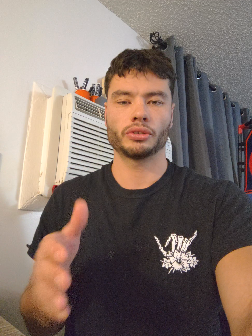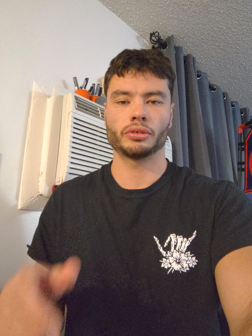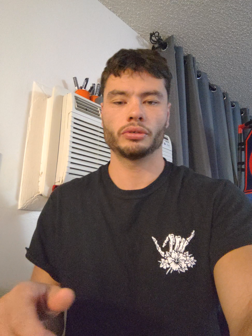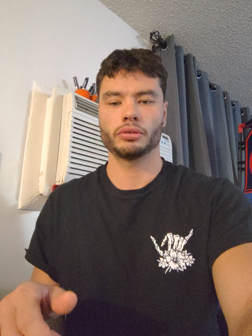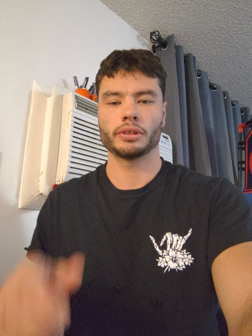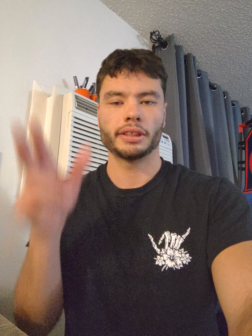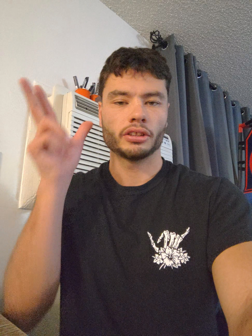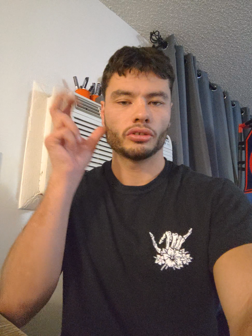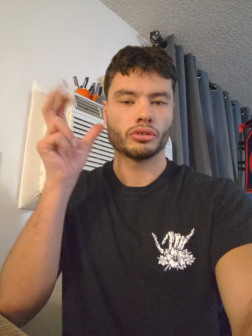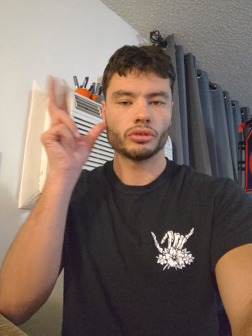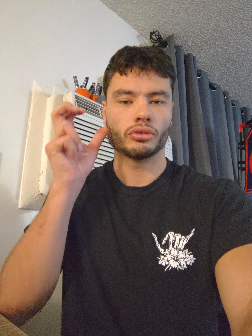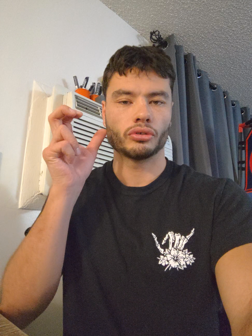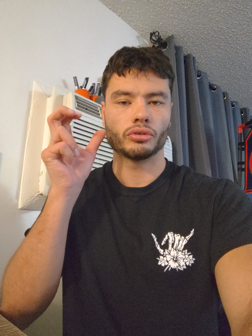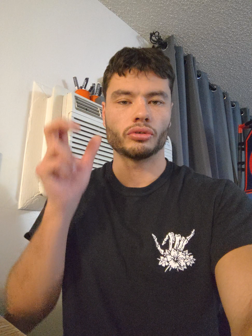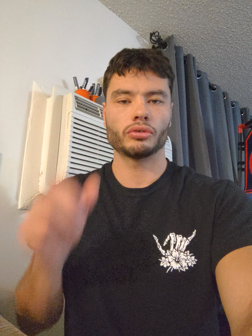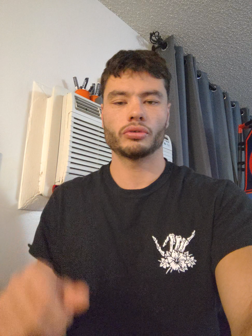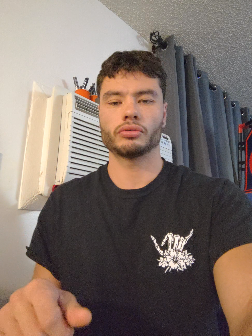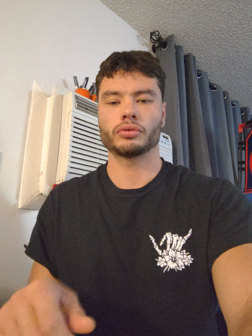hear